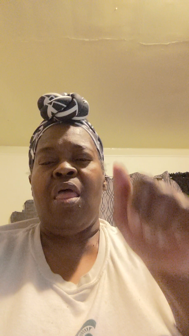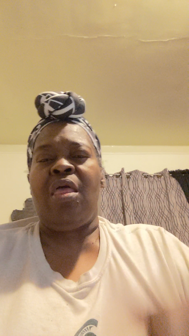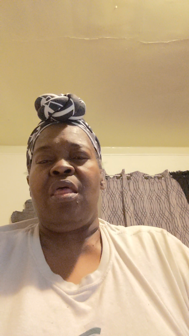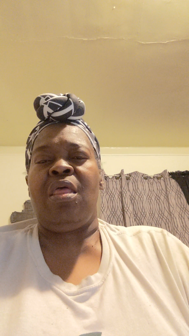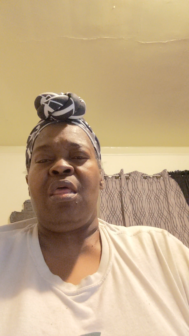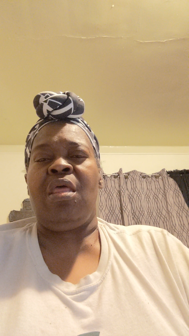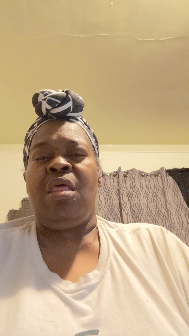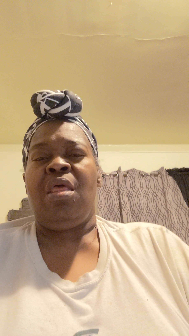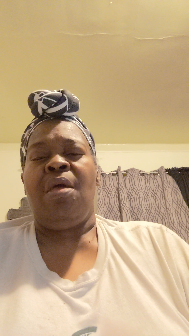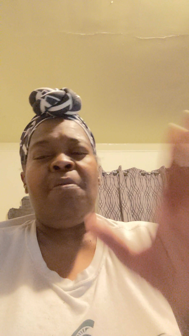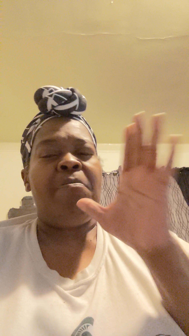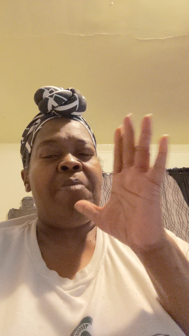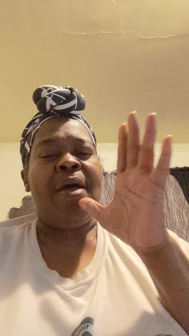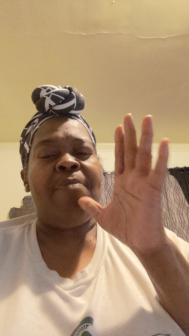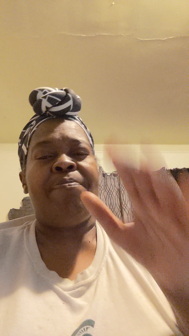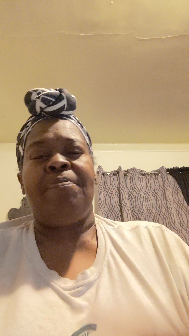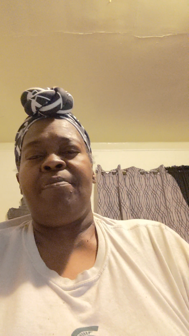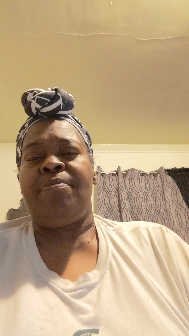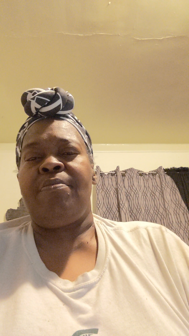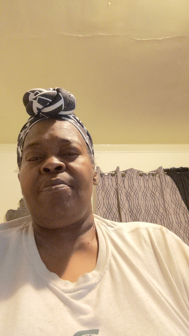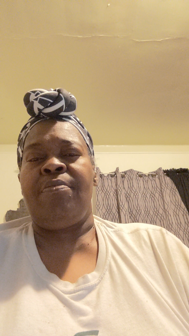mommy